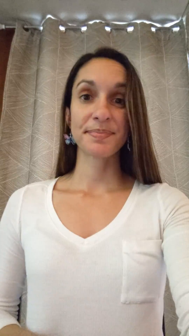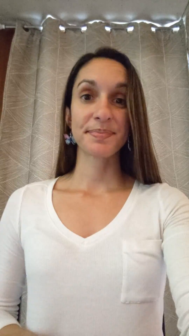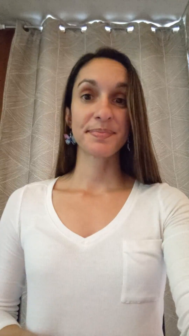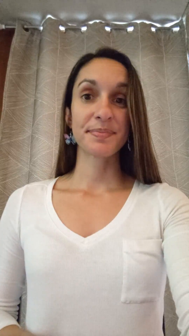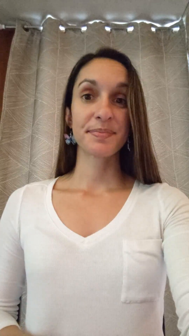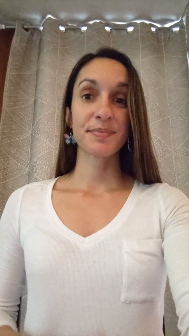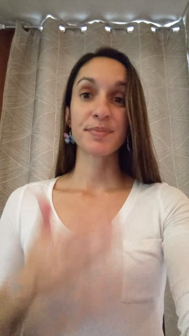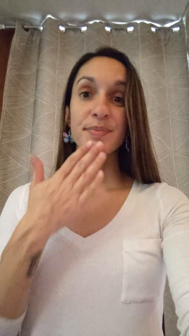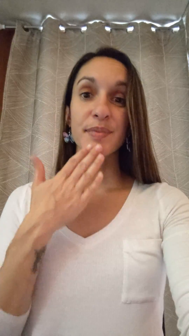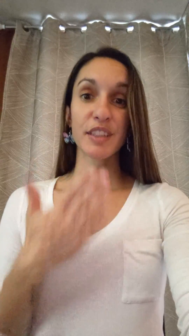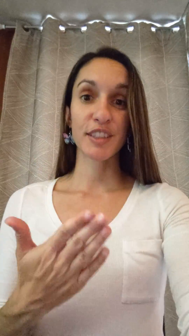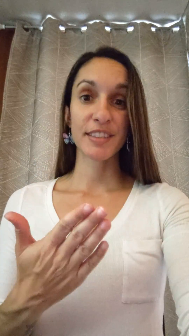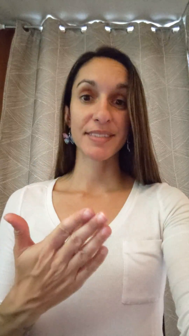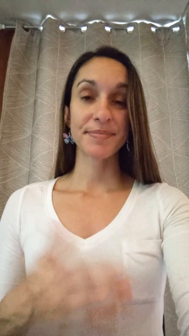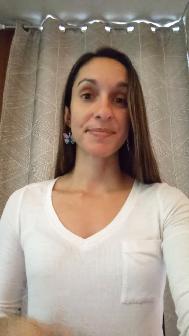good